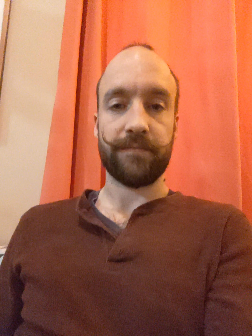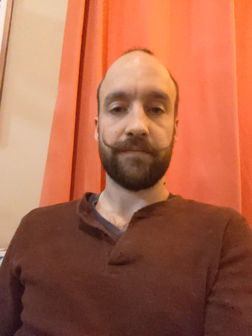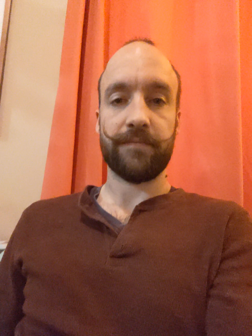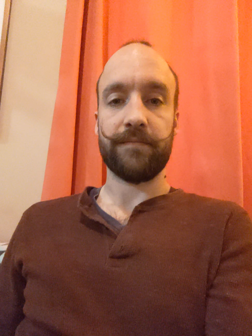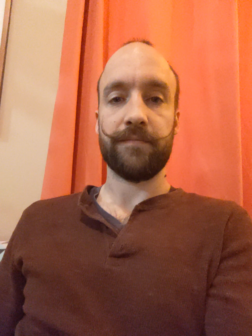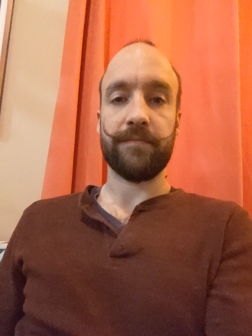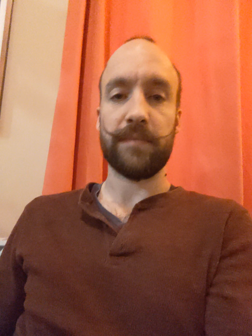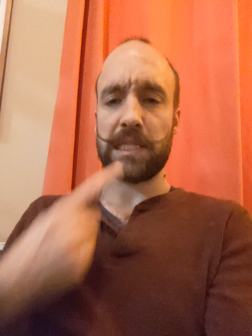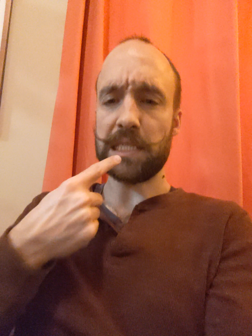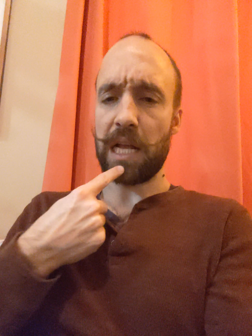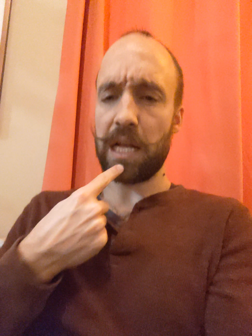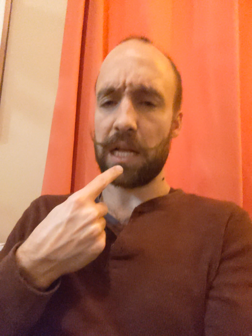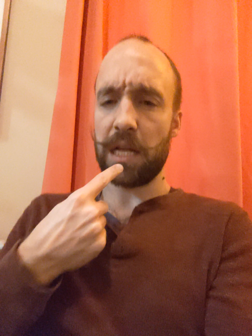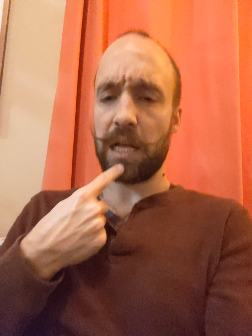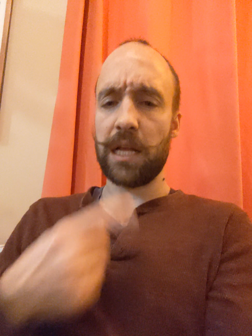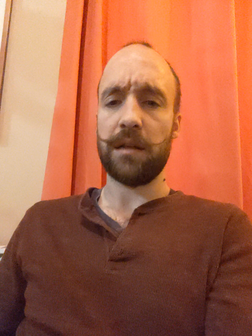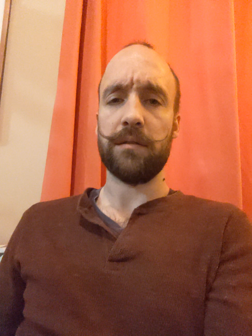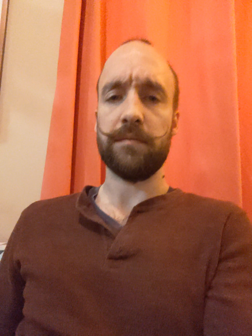say